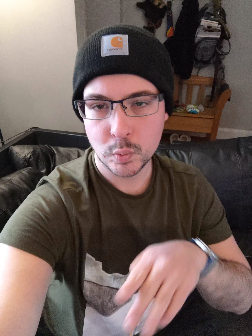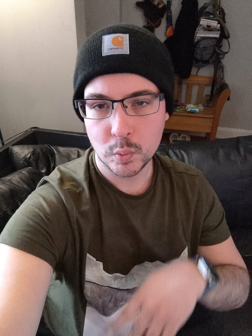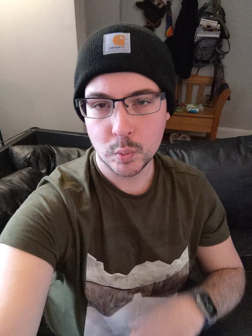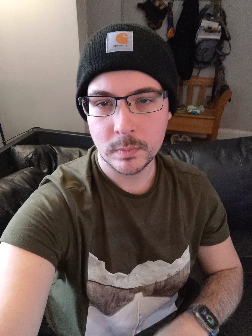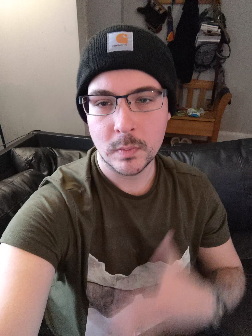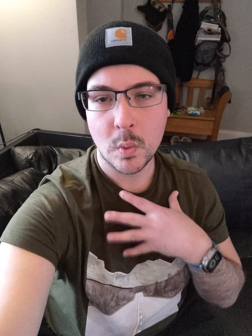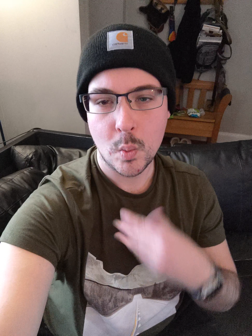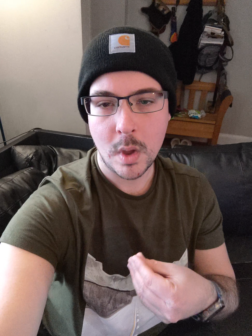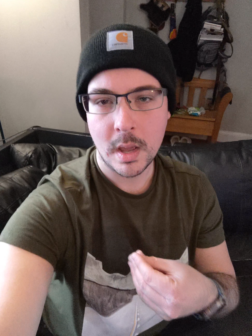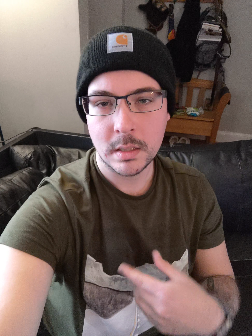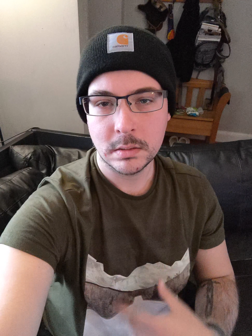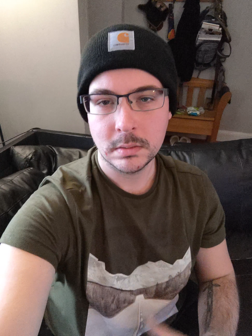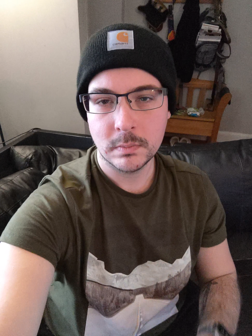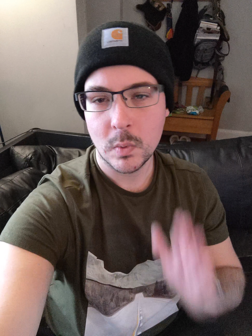white